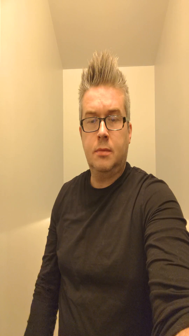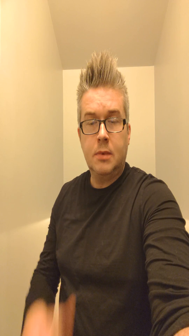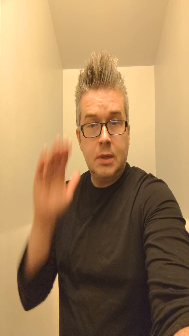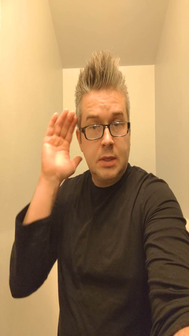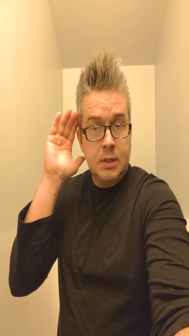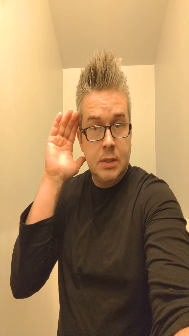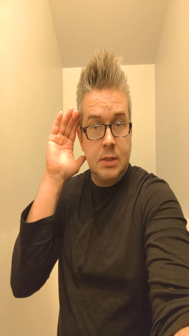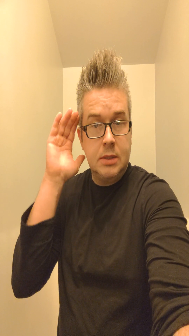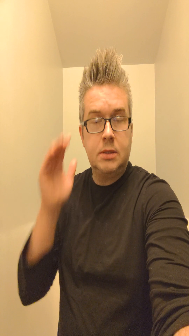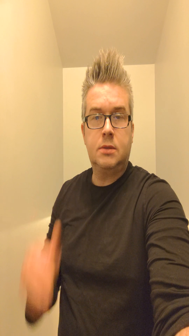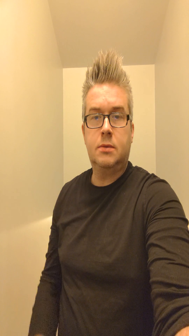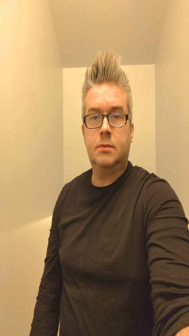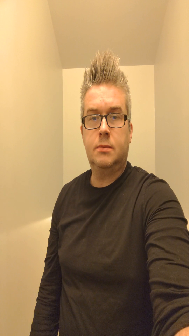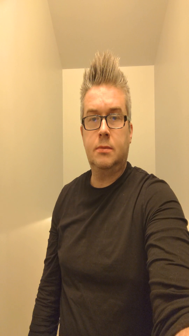listen